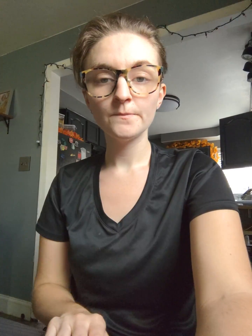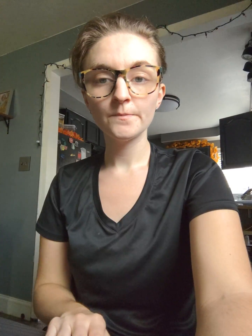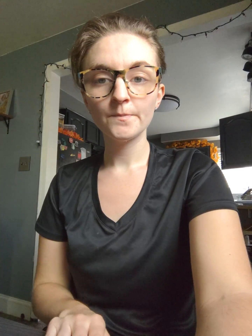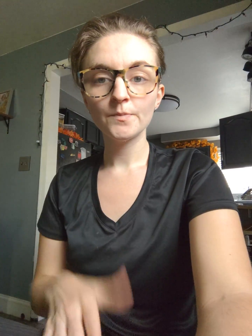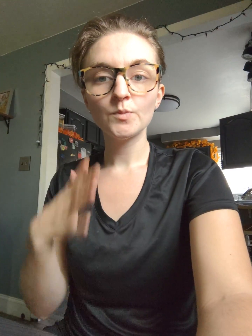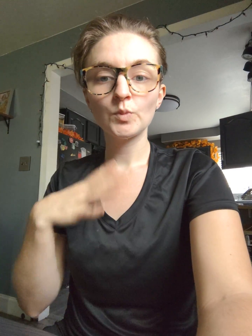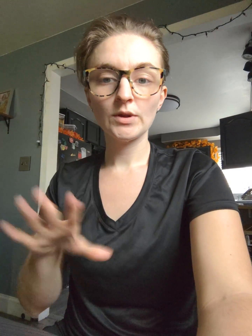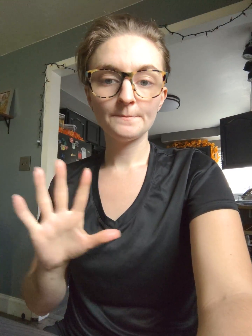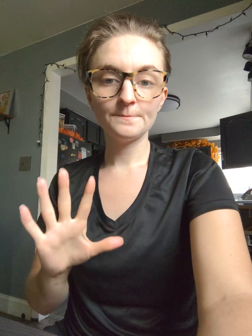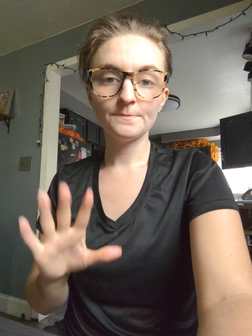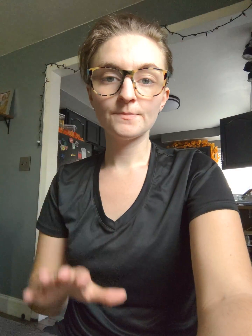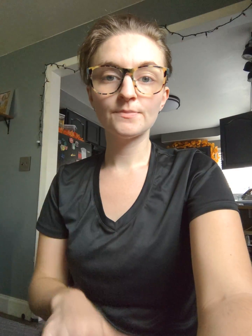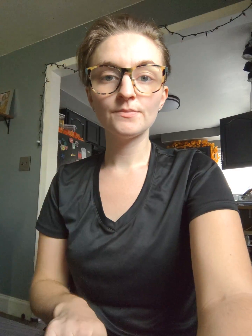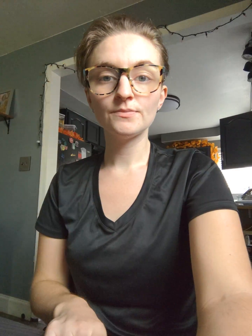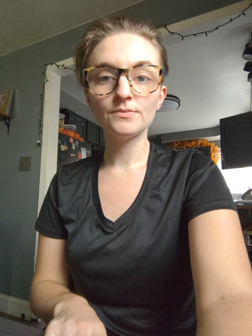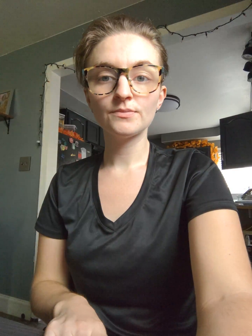dress